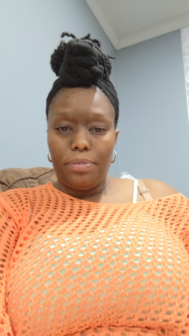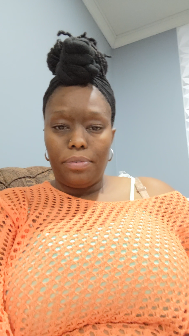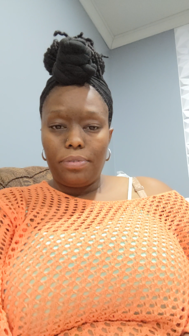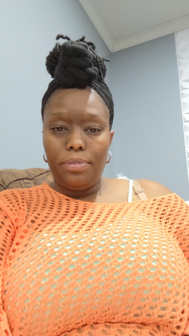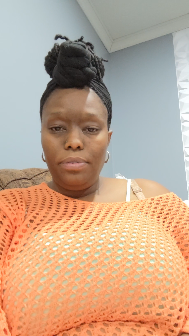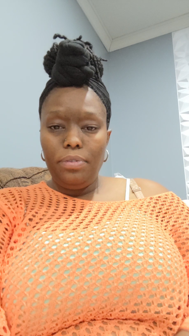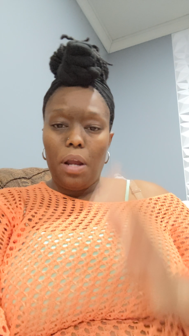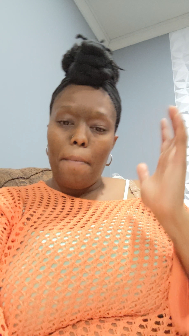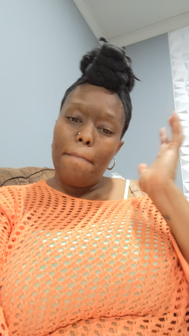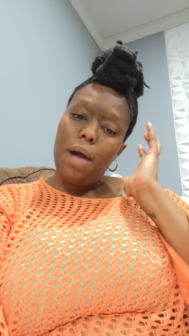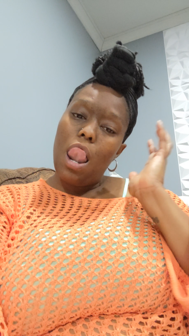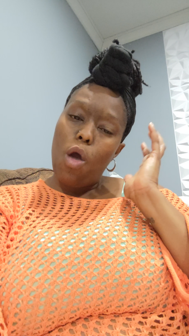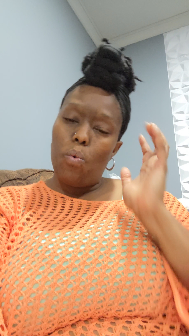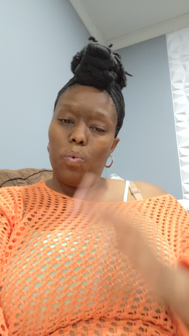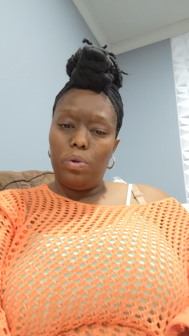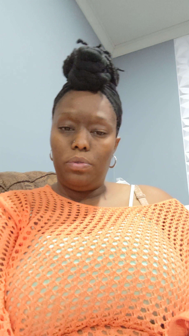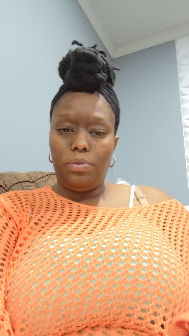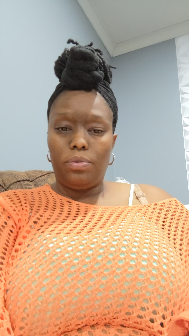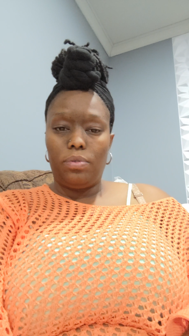pillow